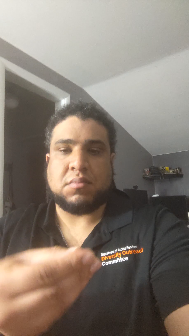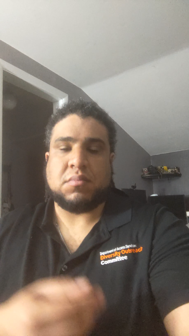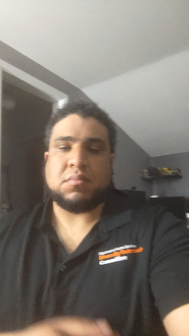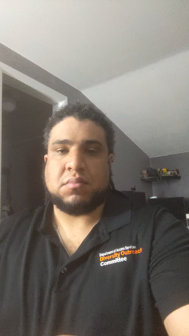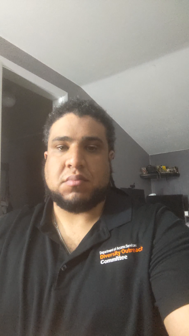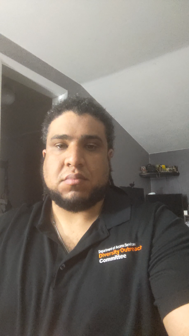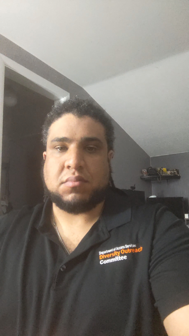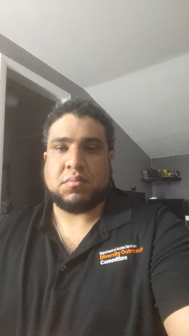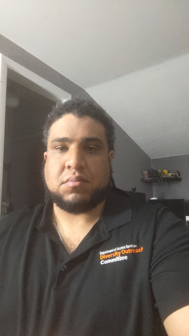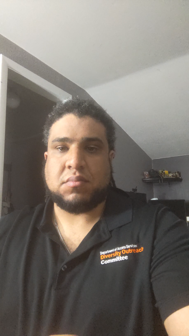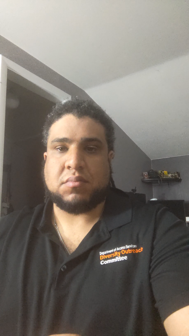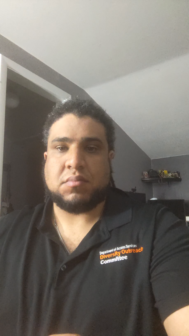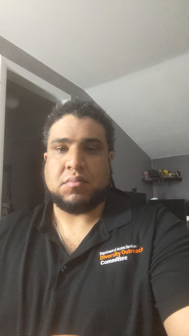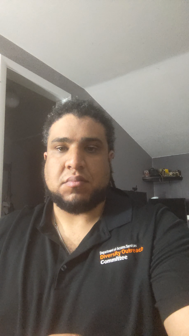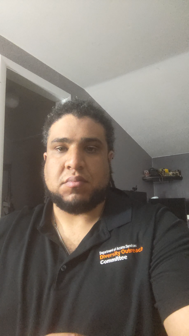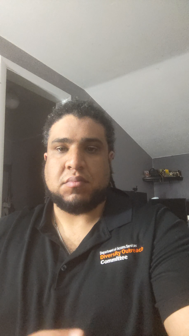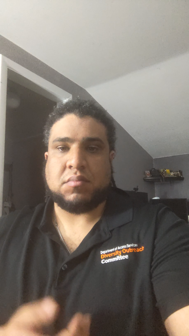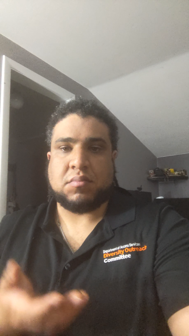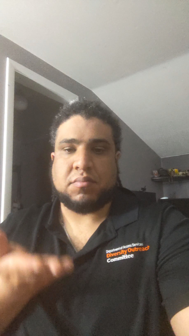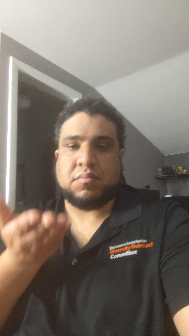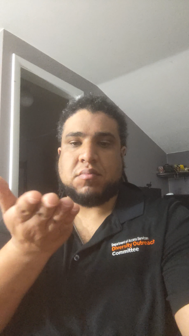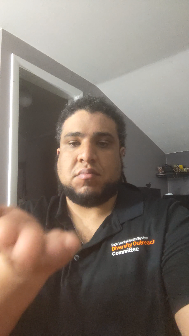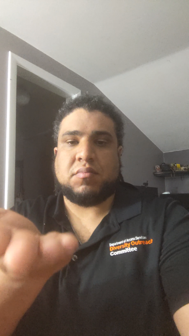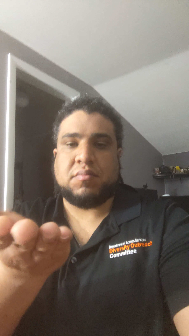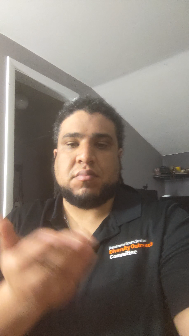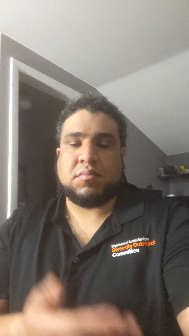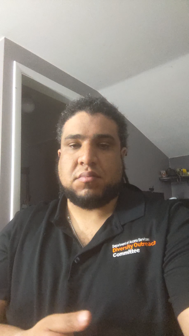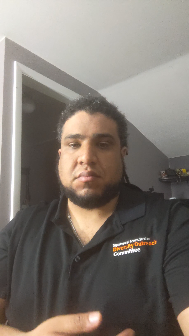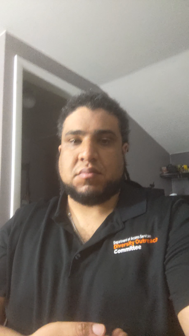oven